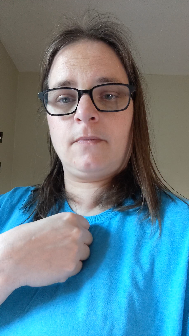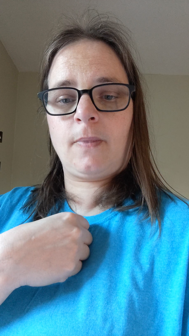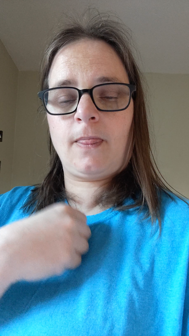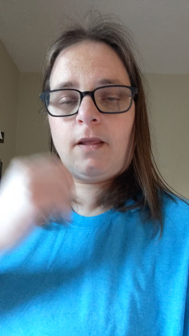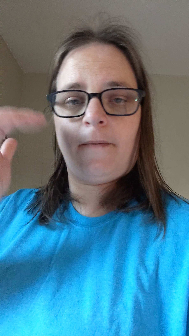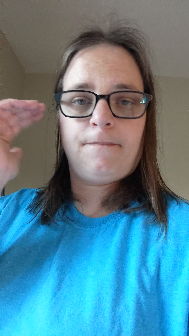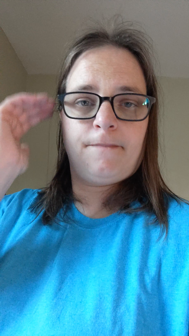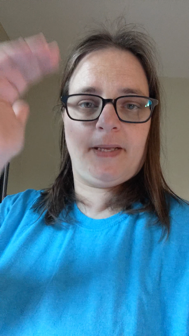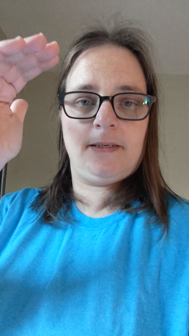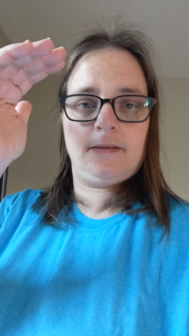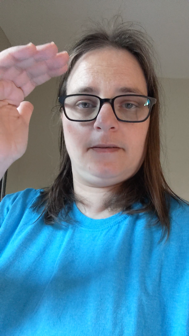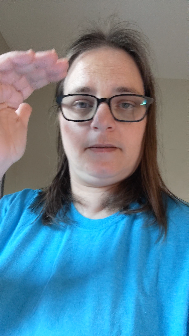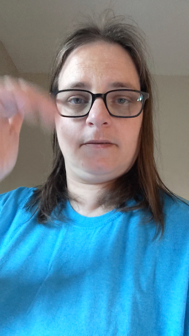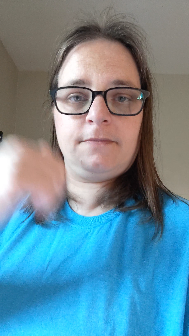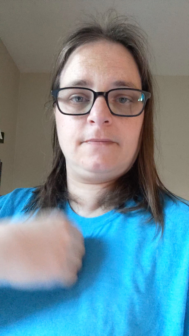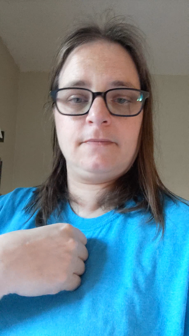big